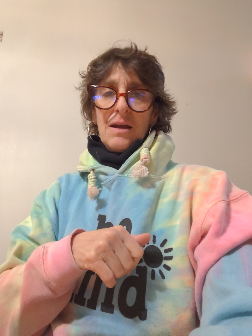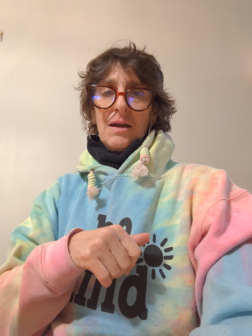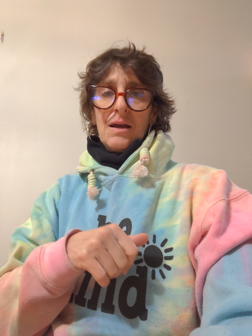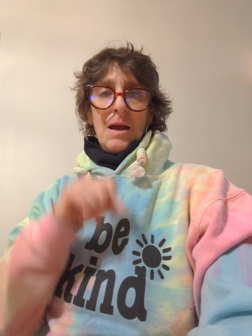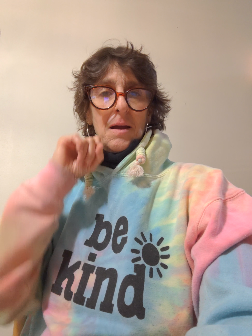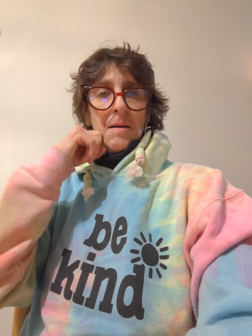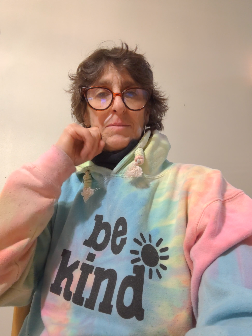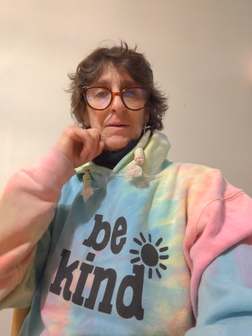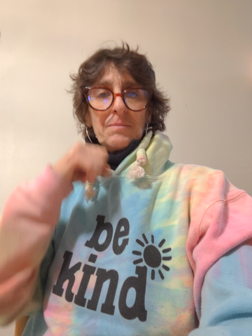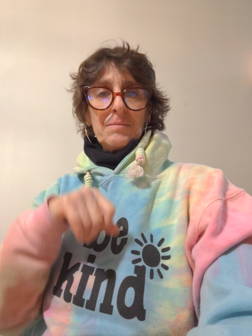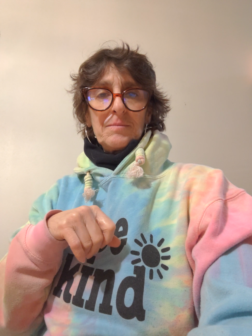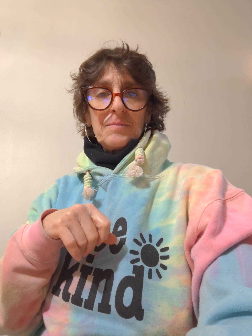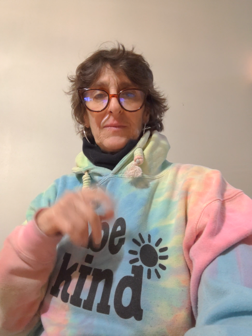apple